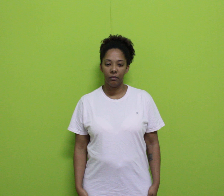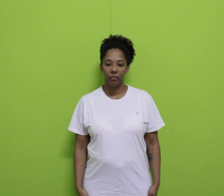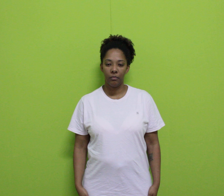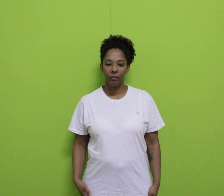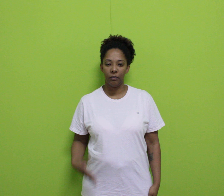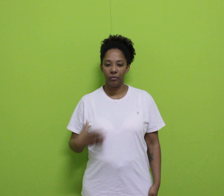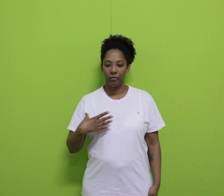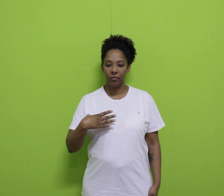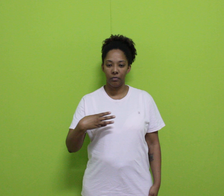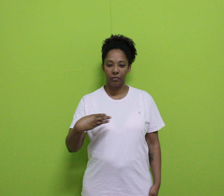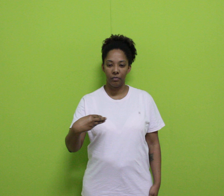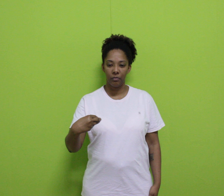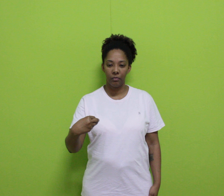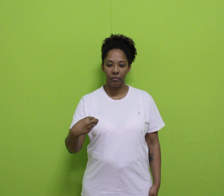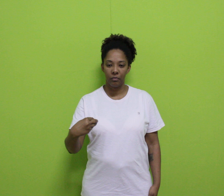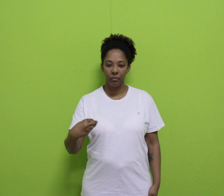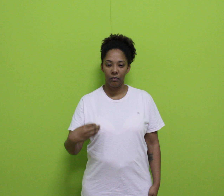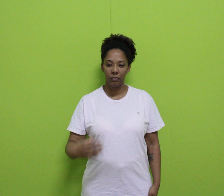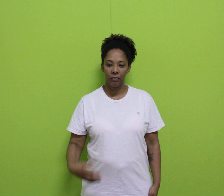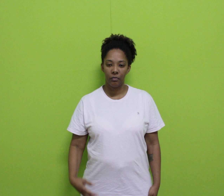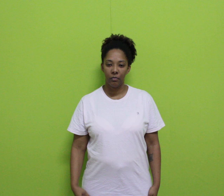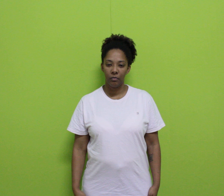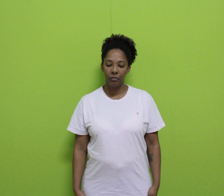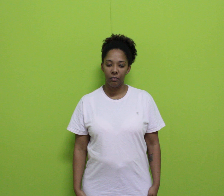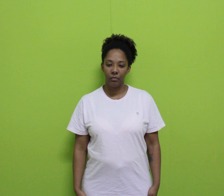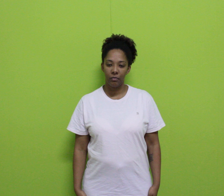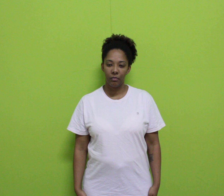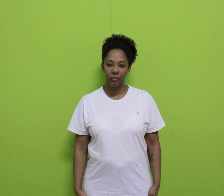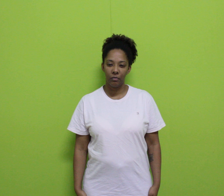filho